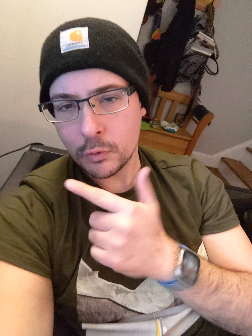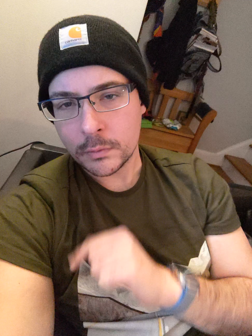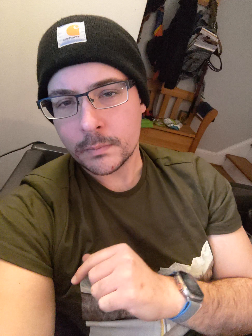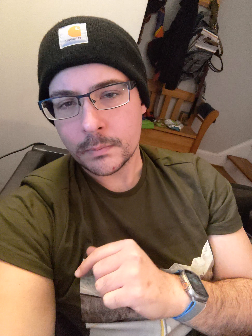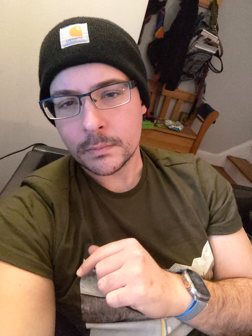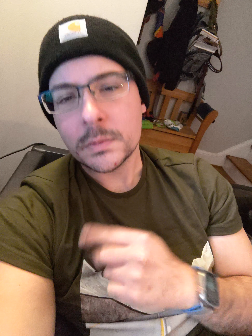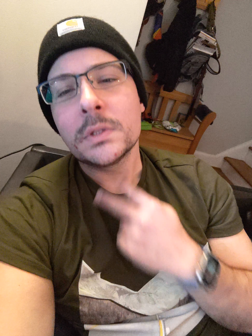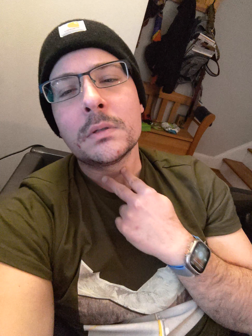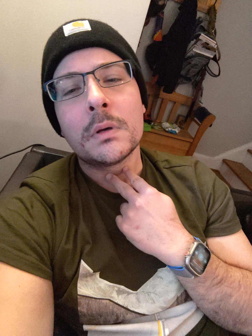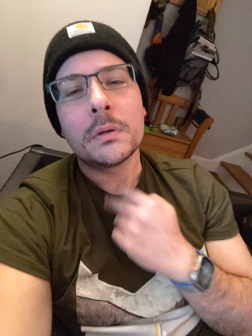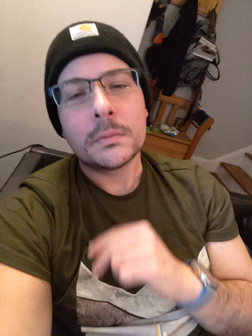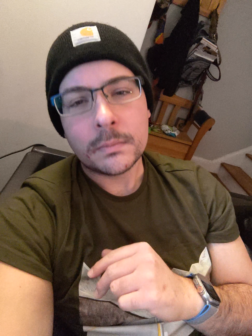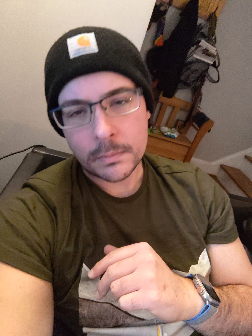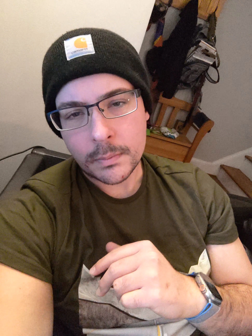stuck